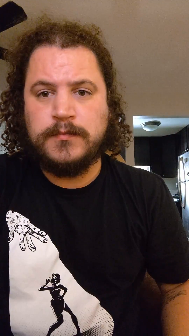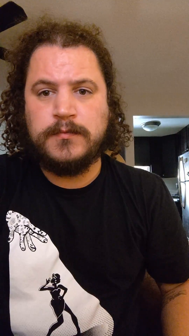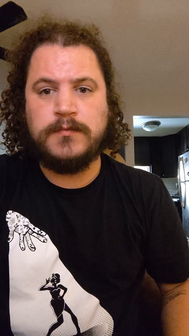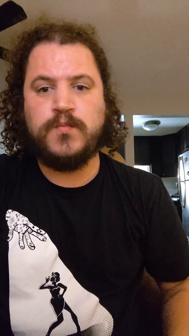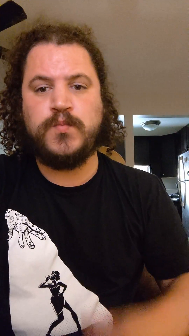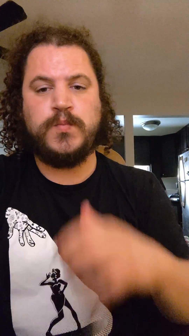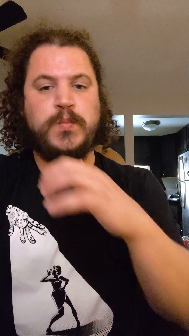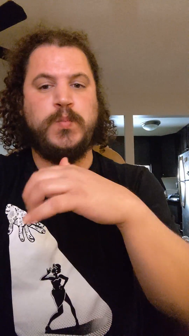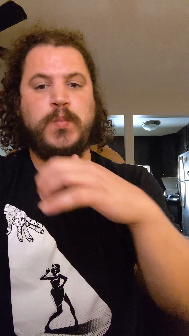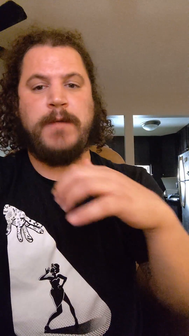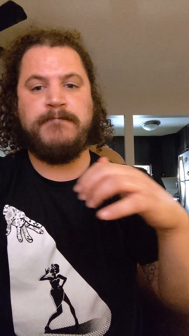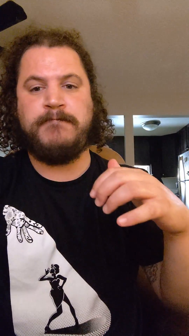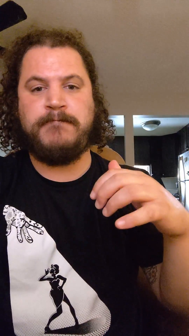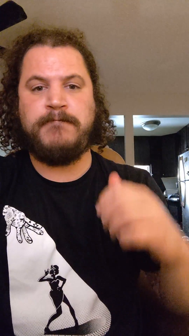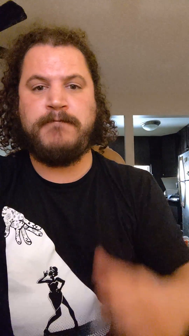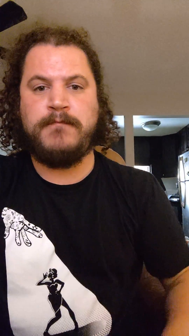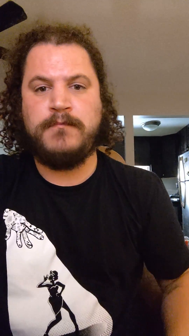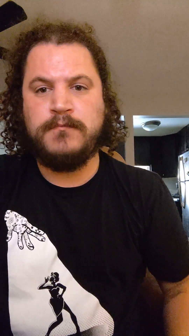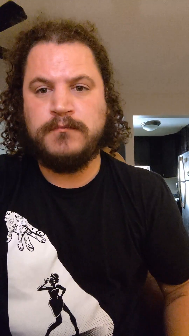grapes